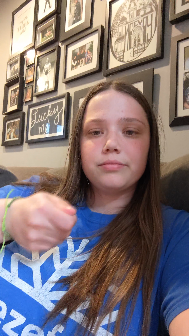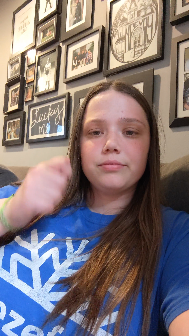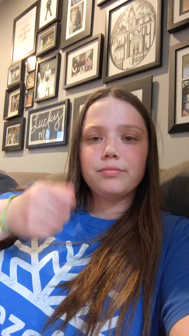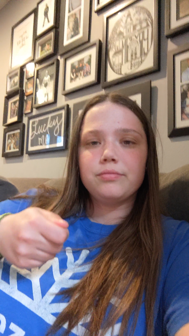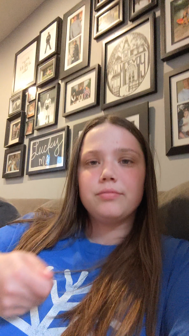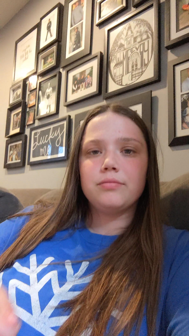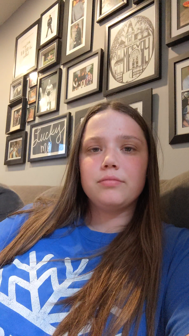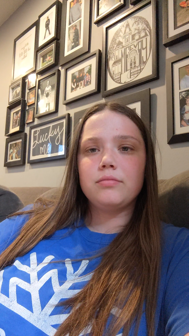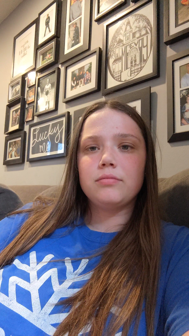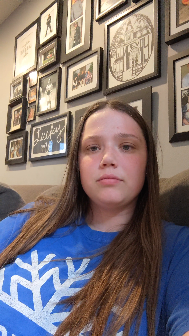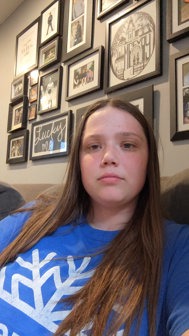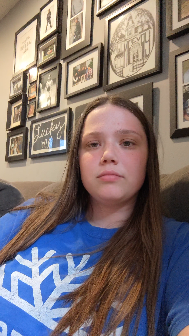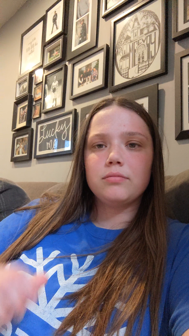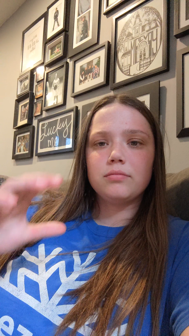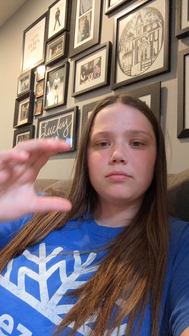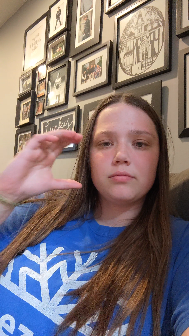bus